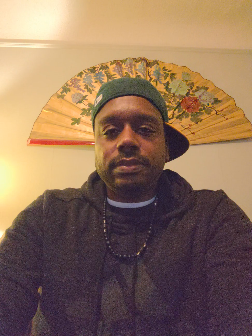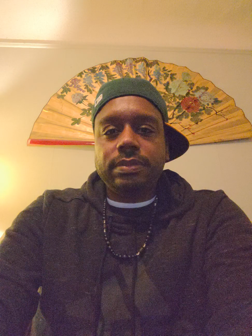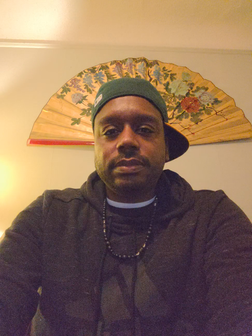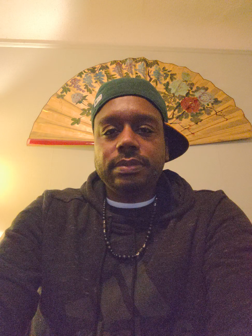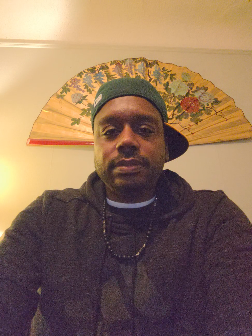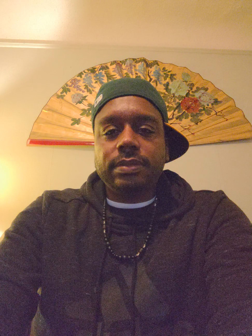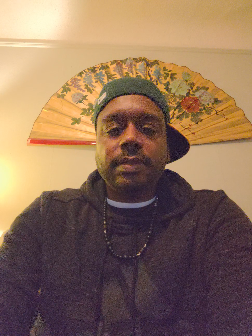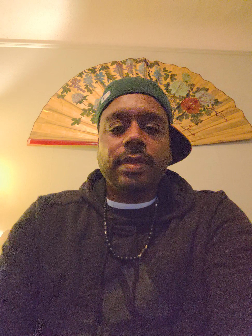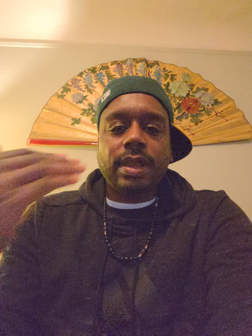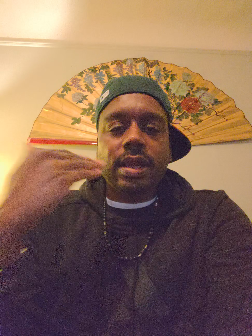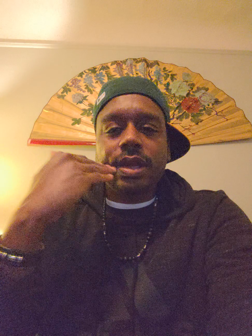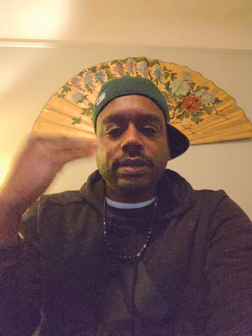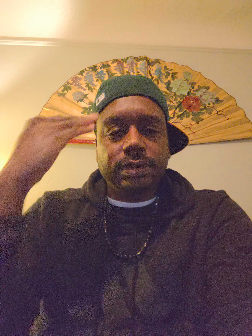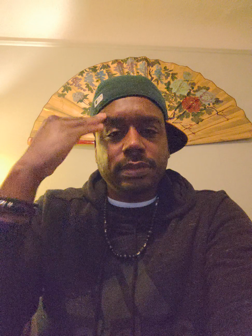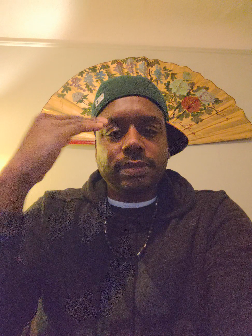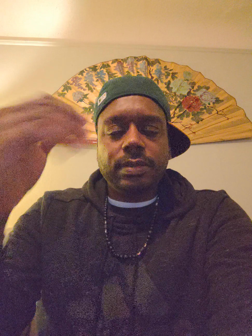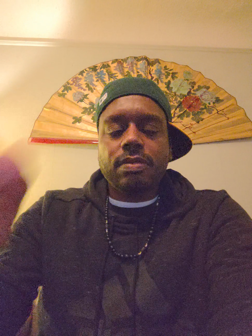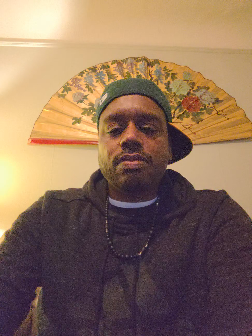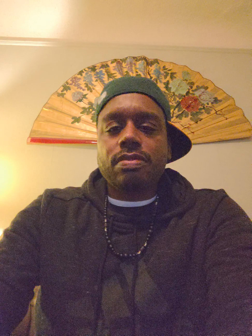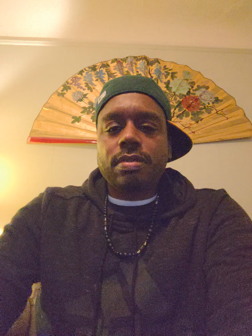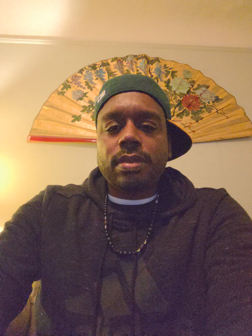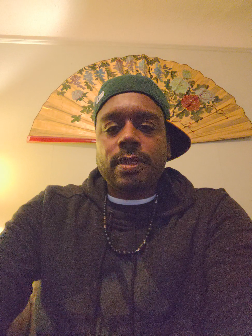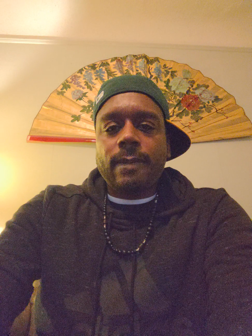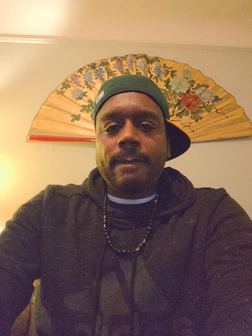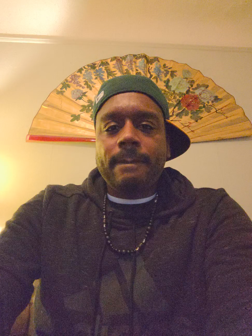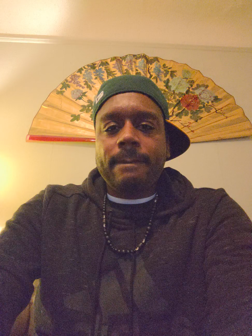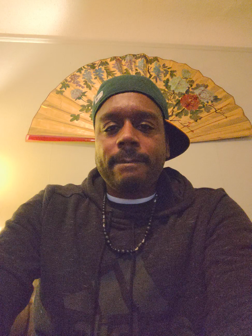head